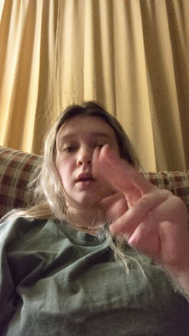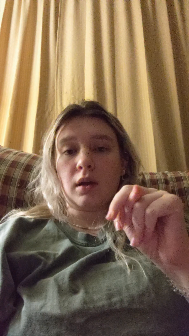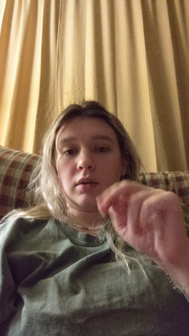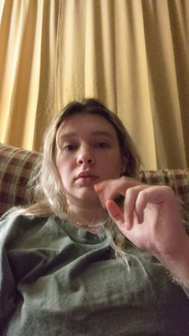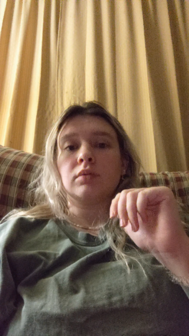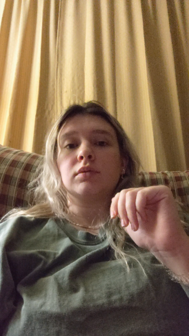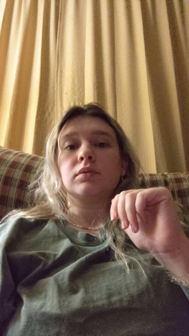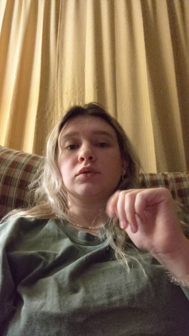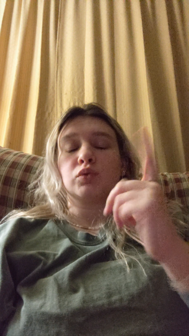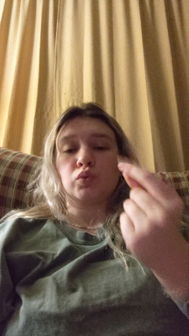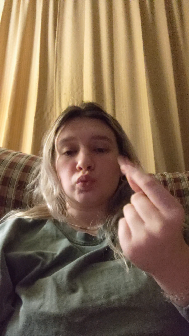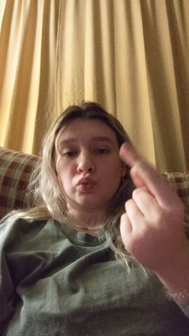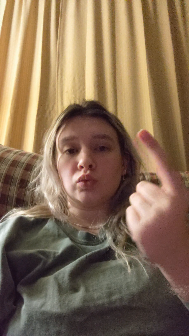do